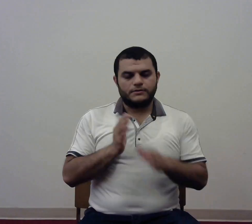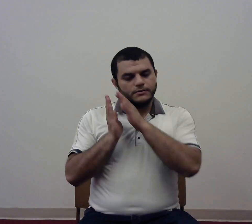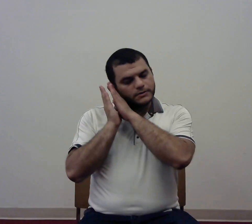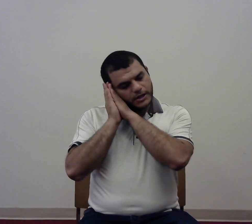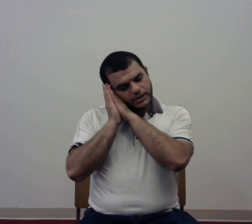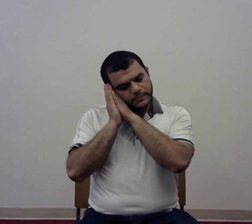yatmaq